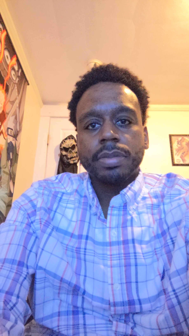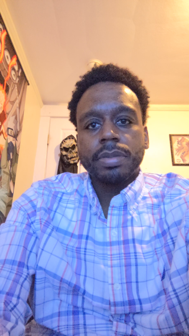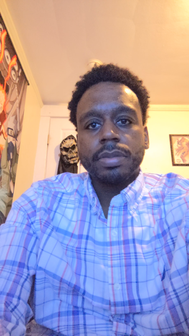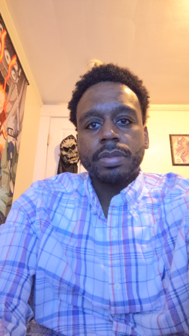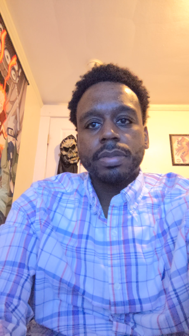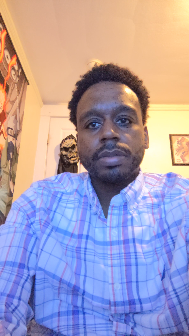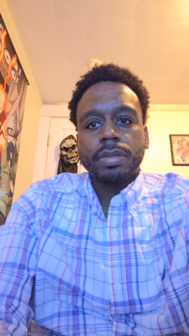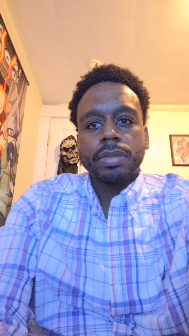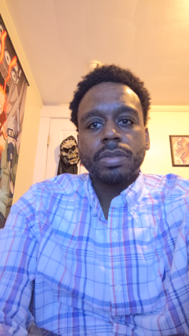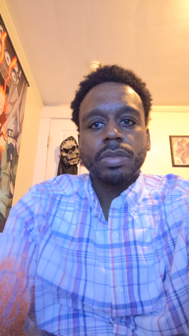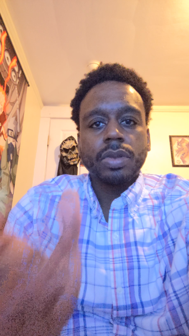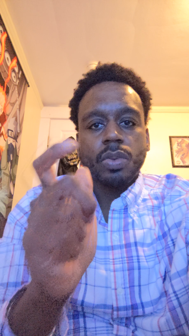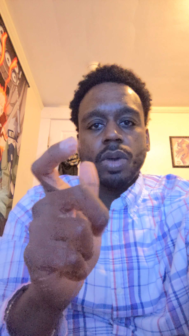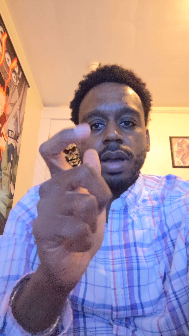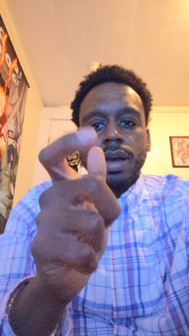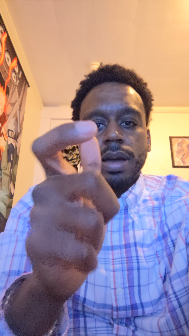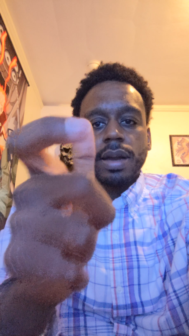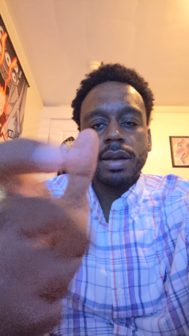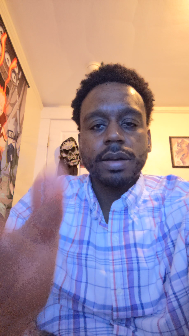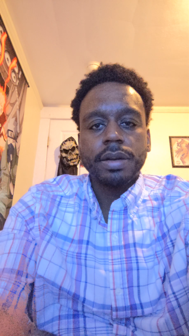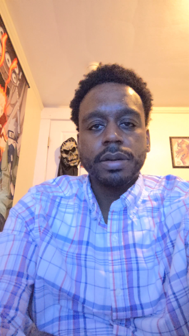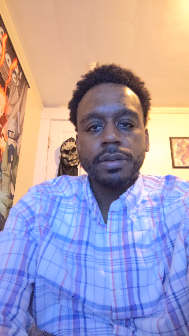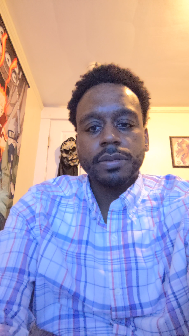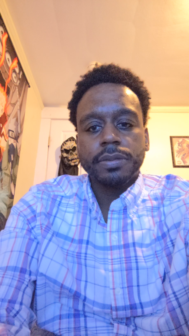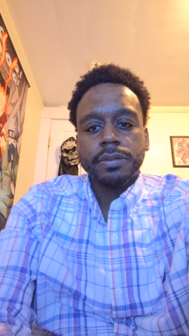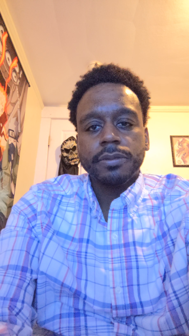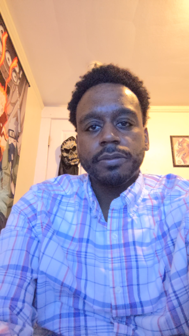run